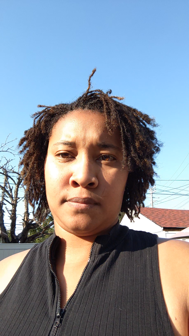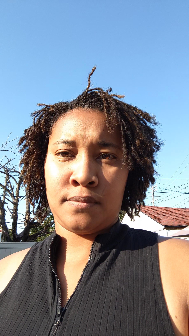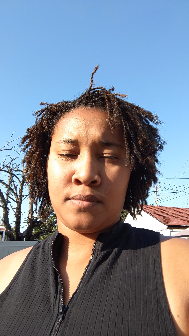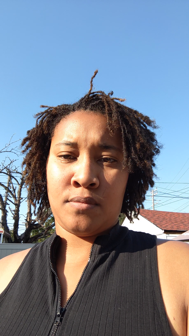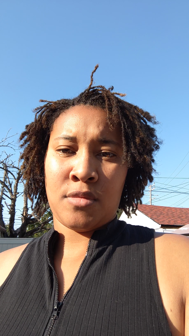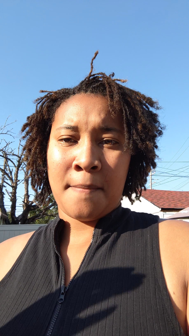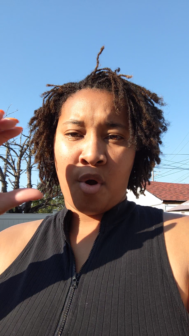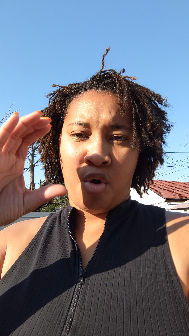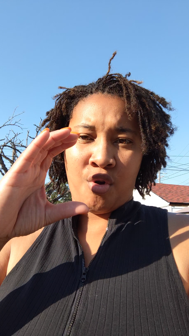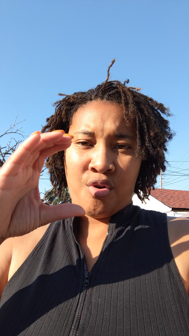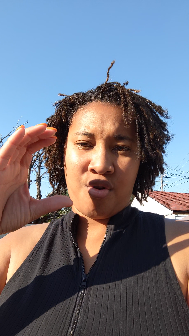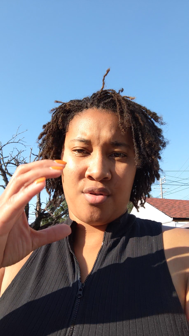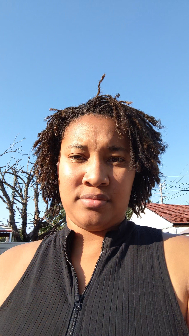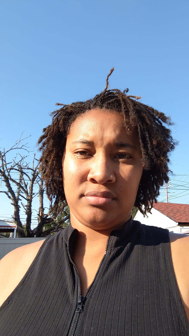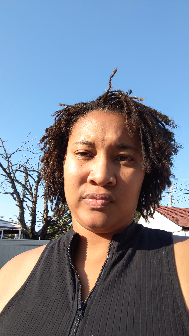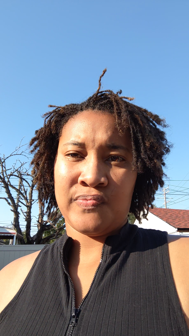ball